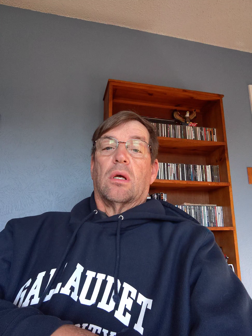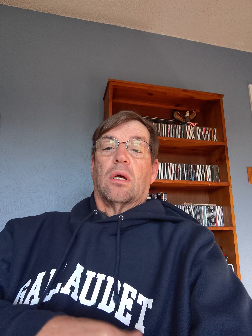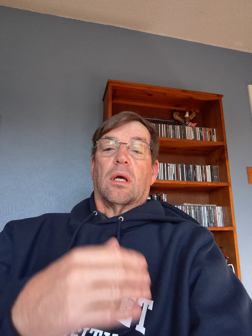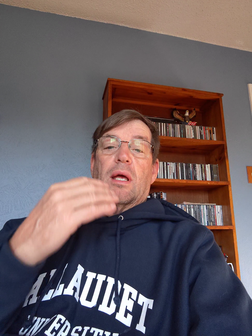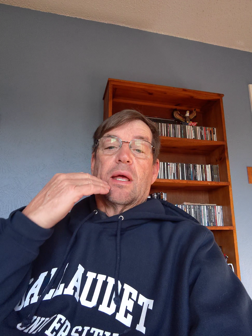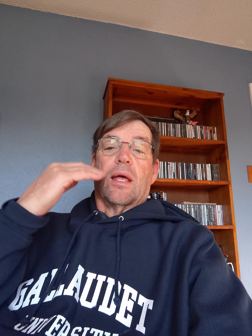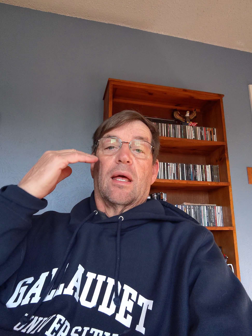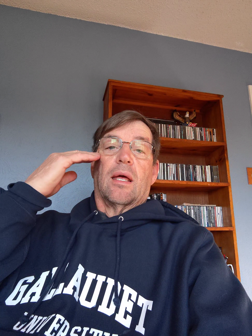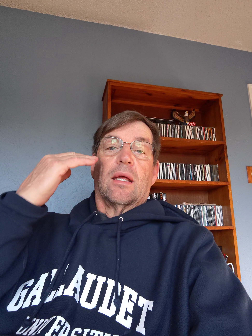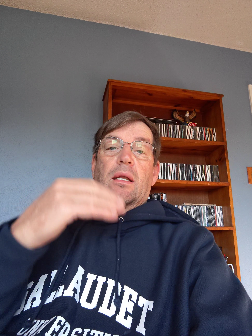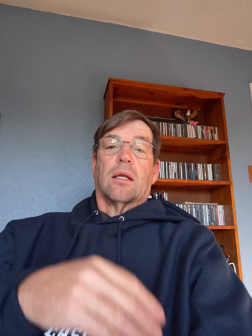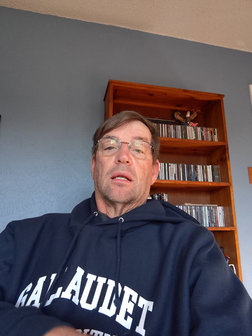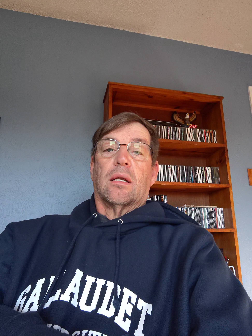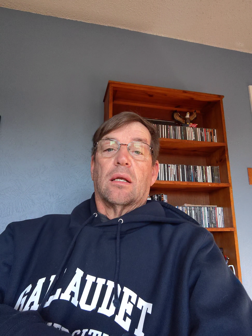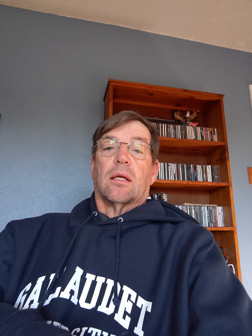head